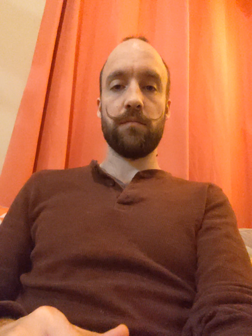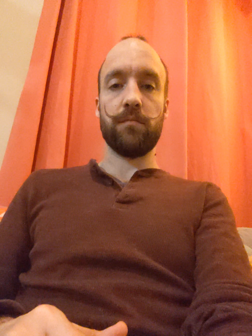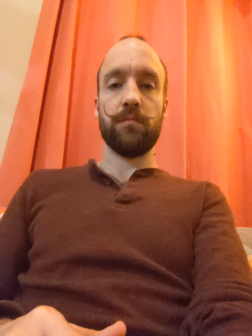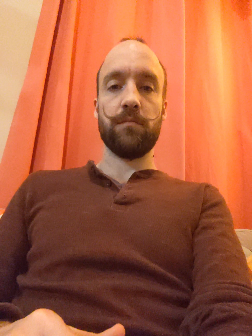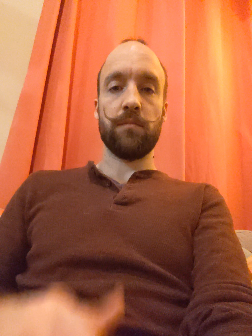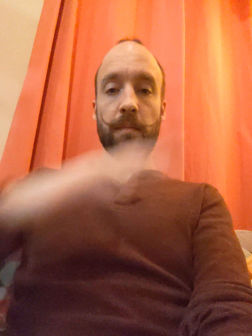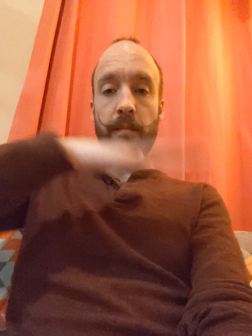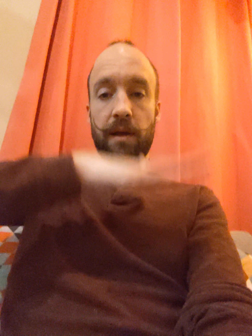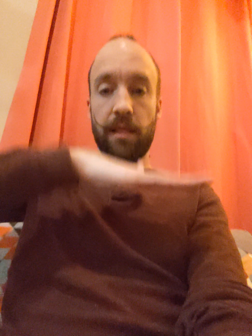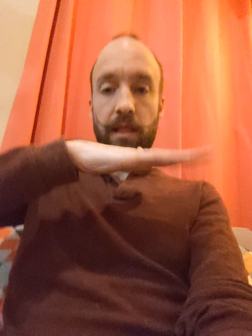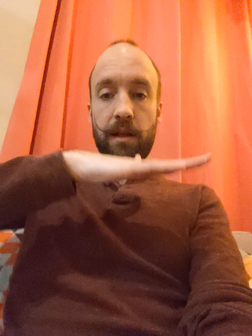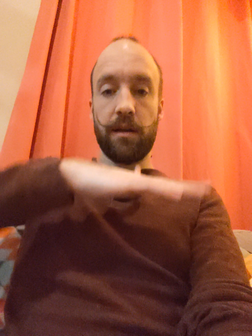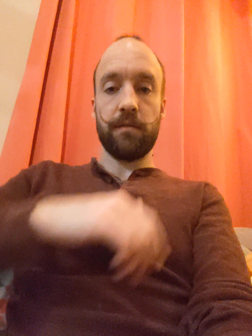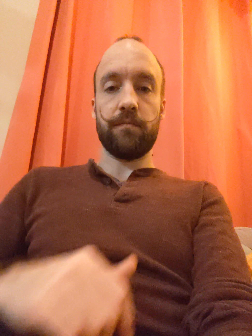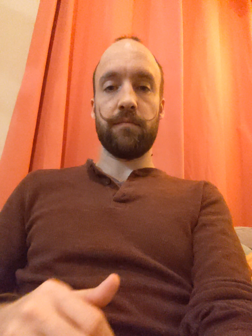table